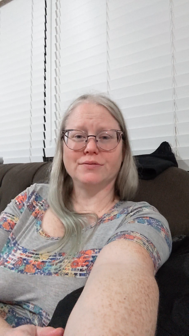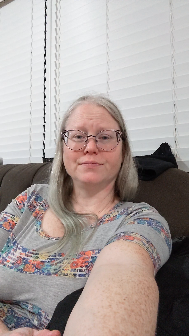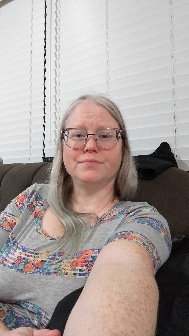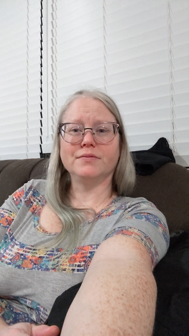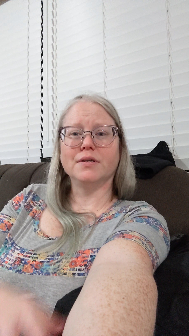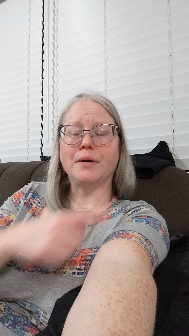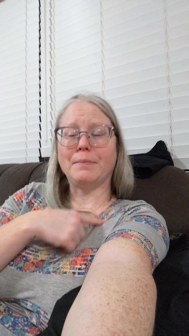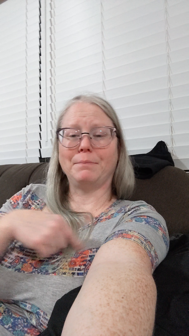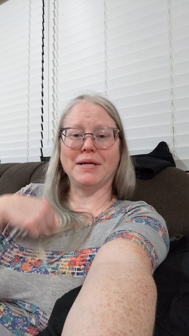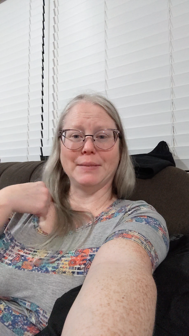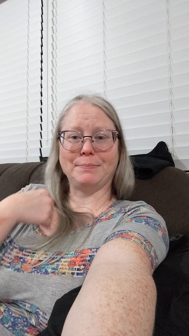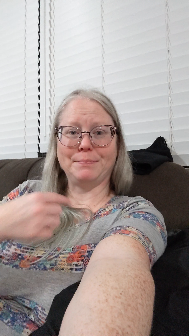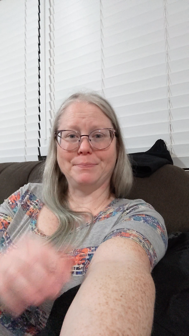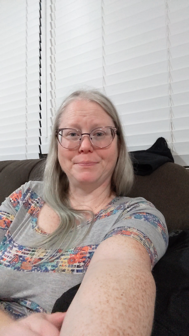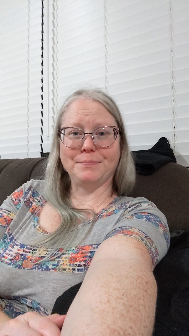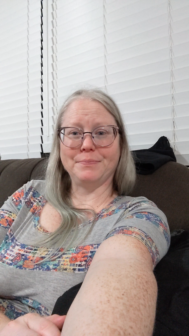bib